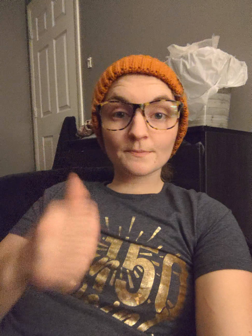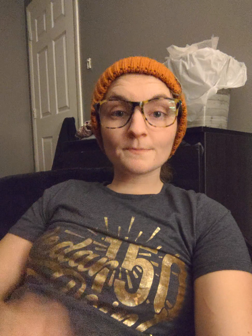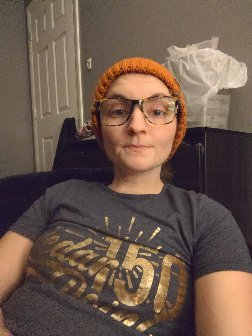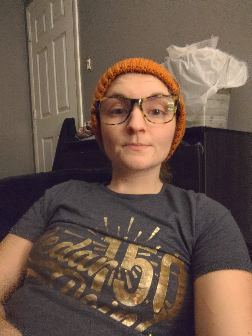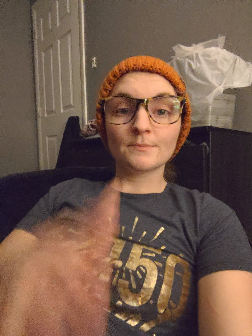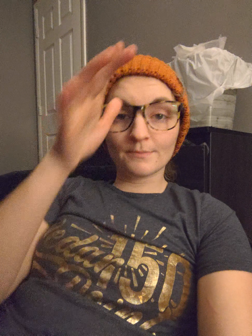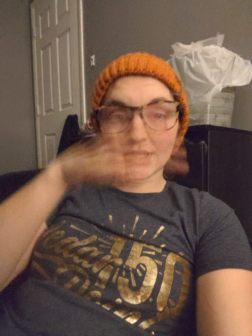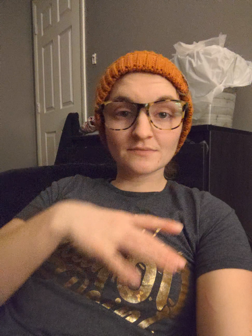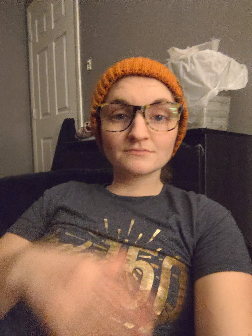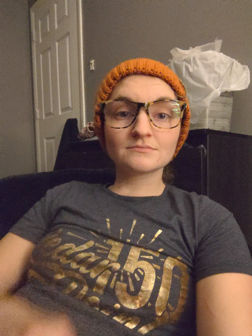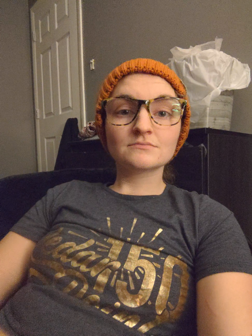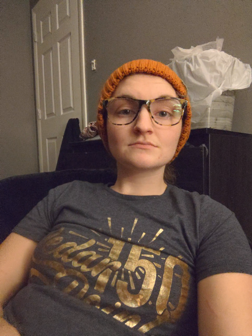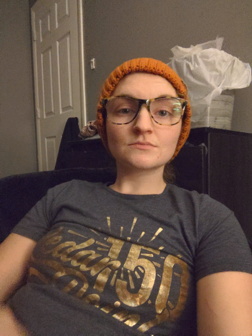man